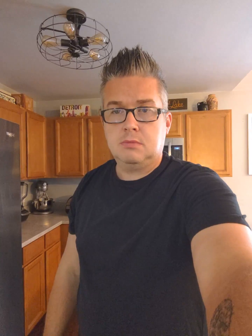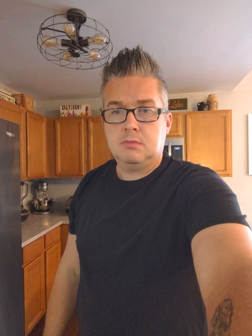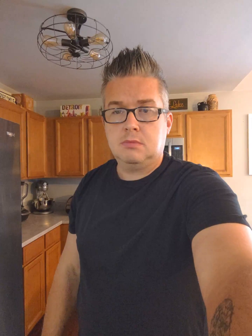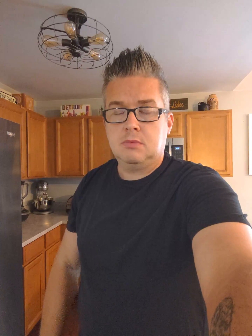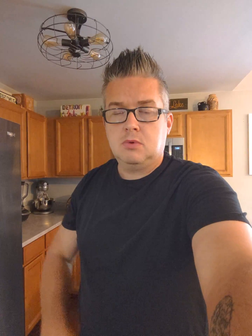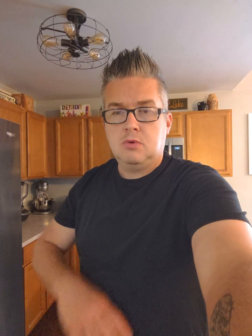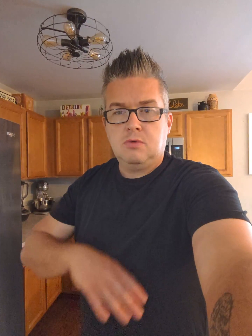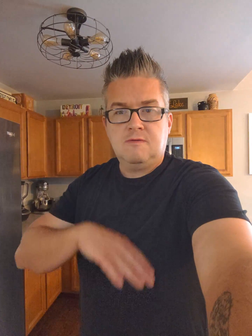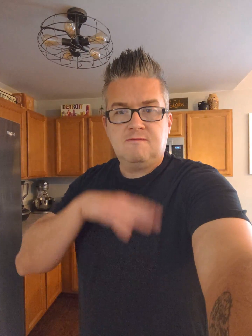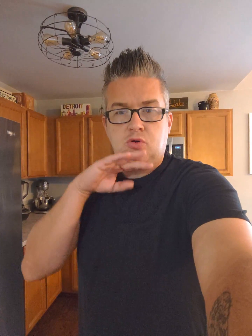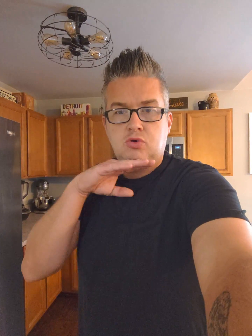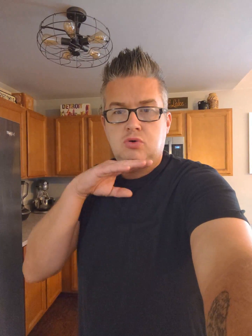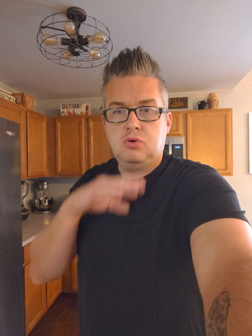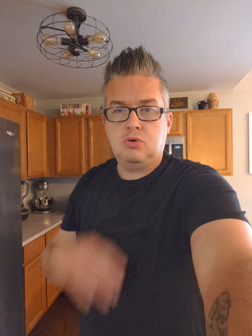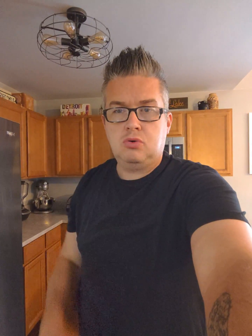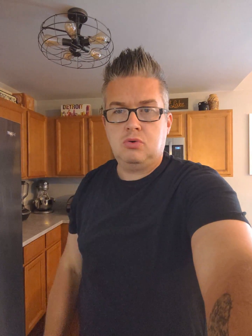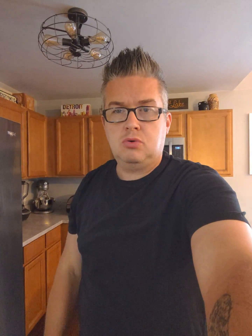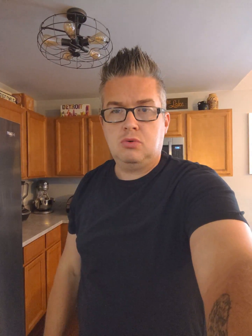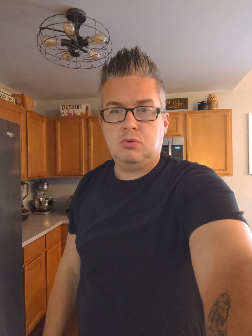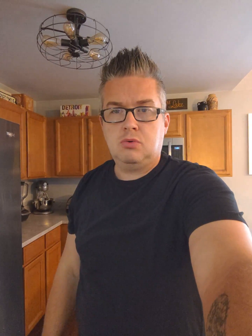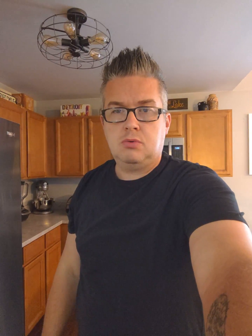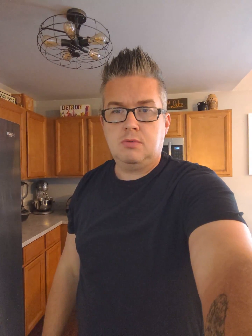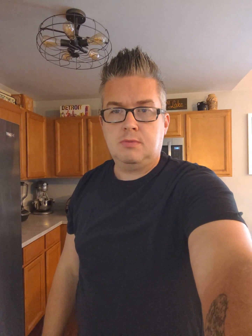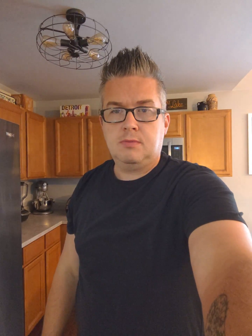full